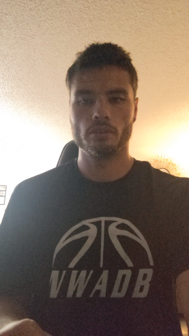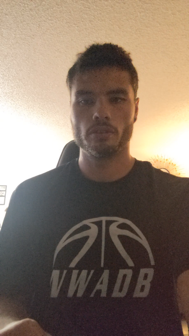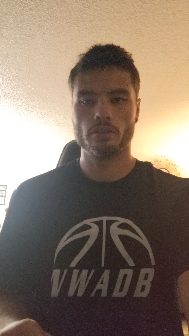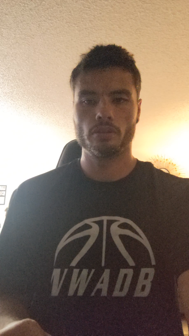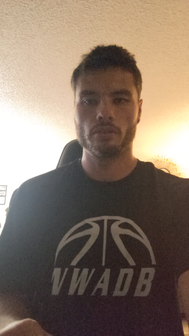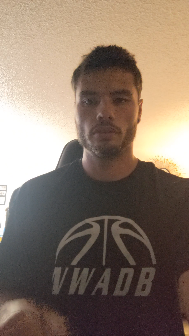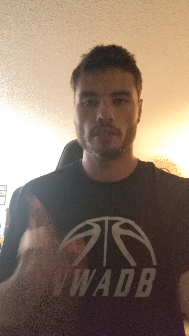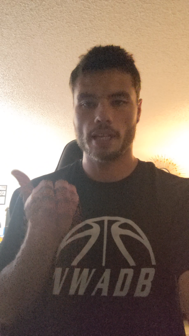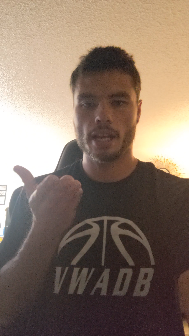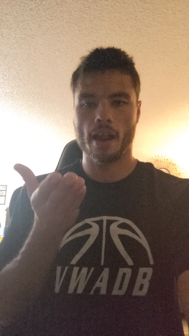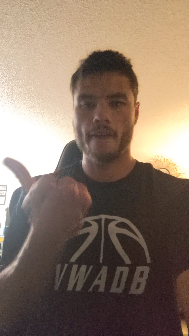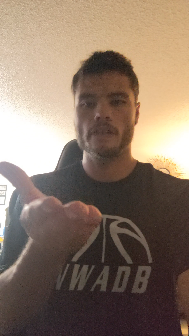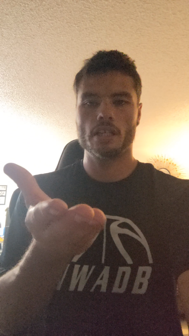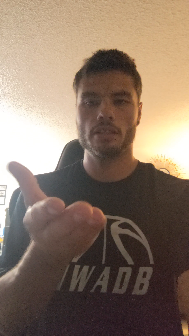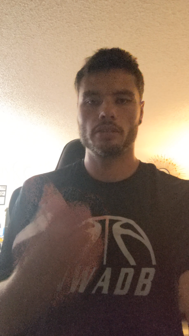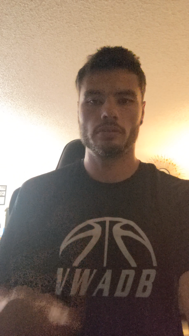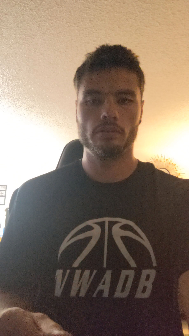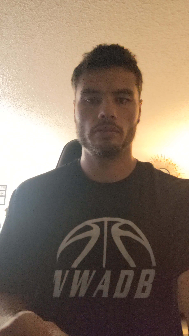oven